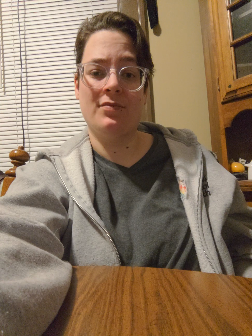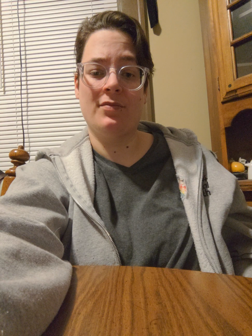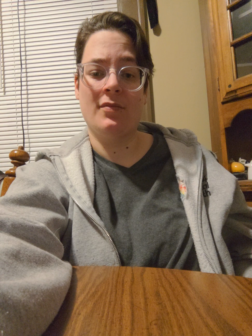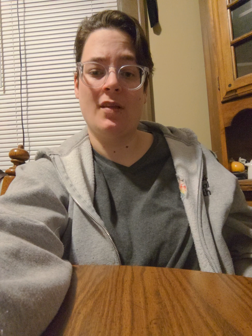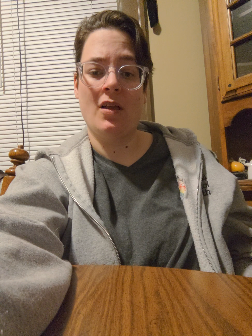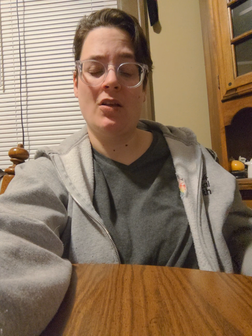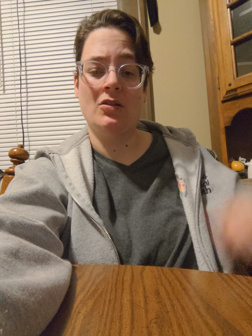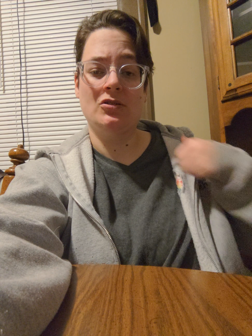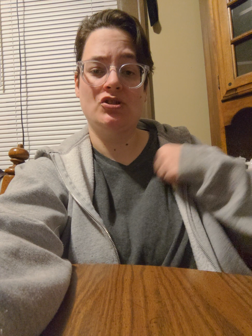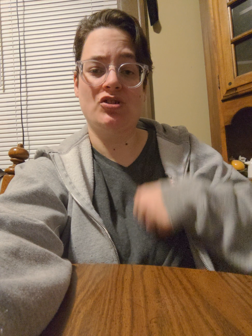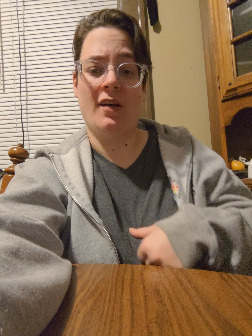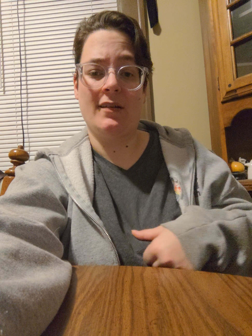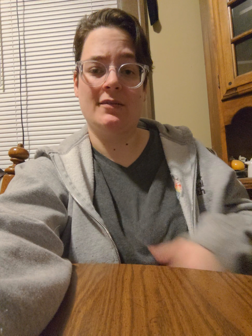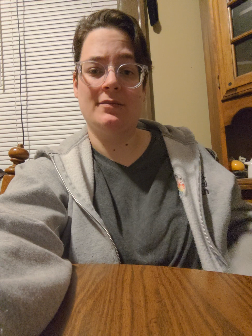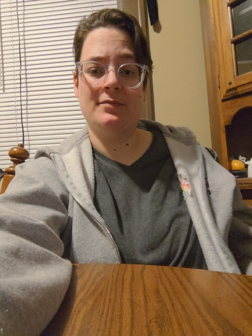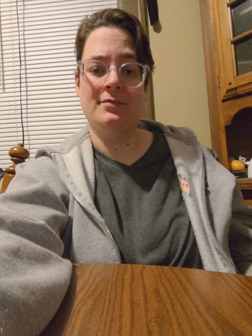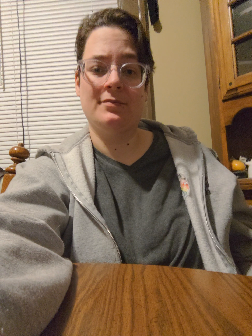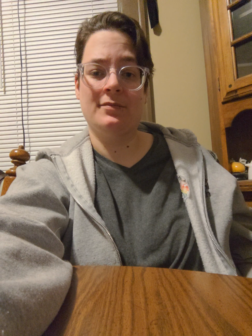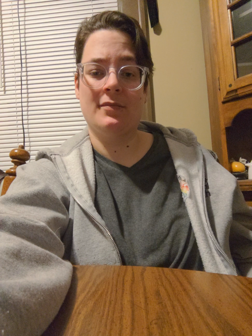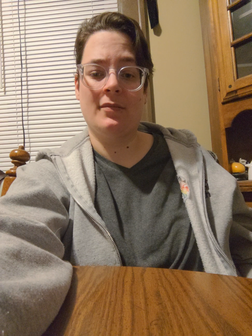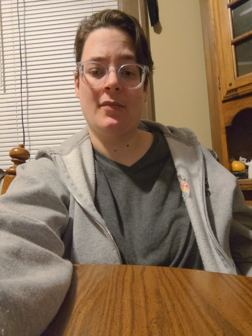jacket